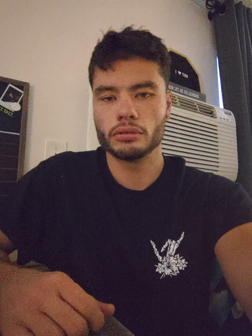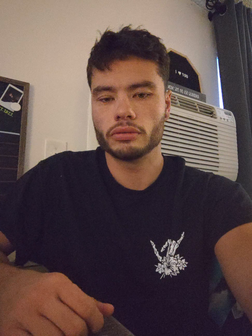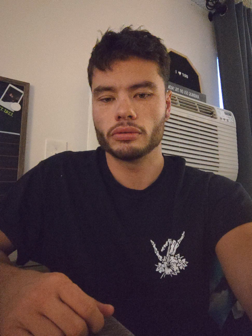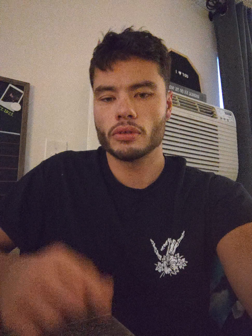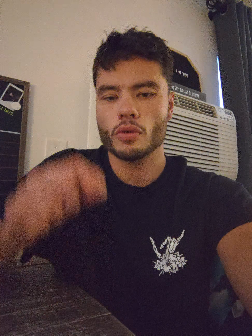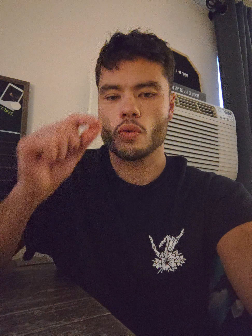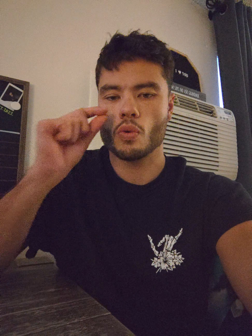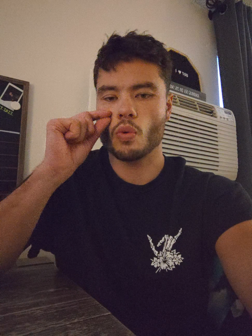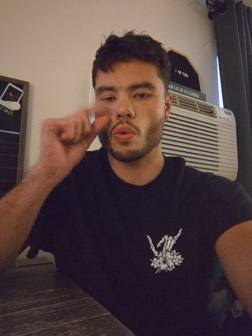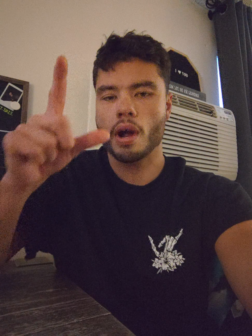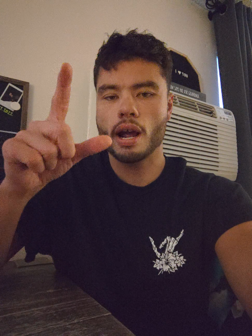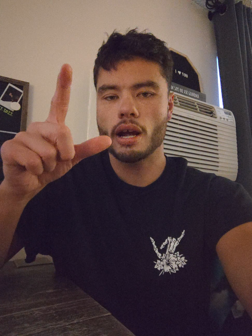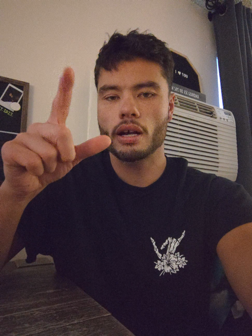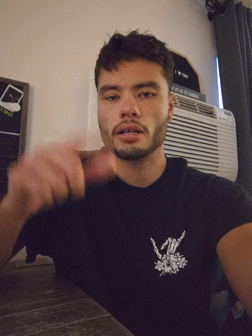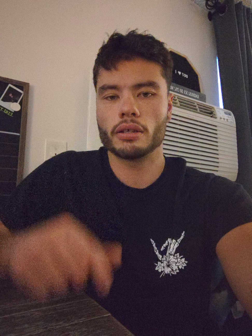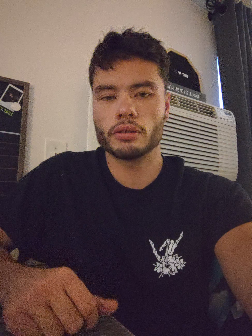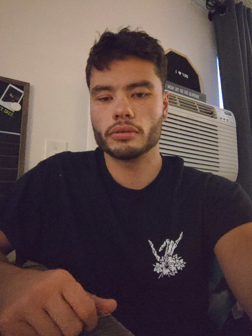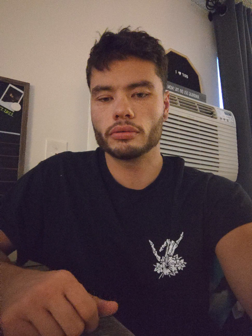awake